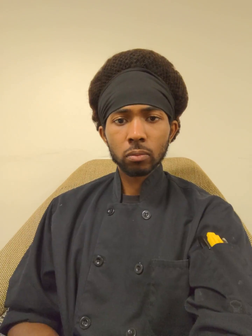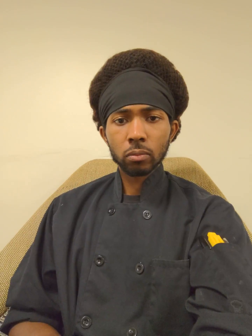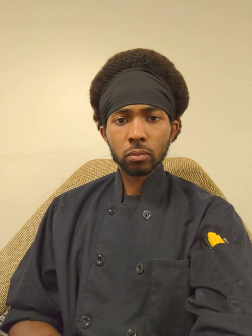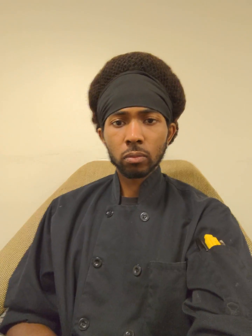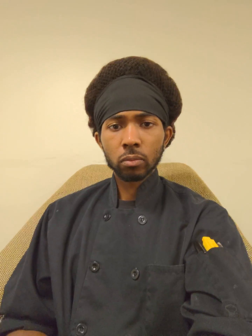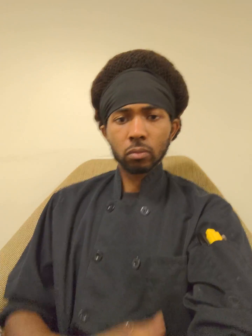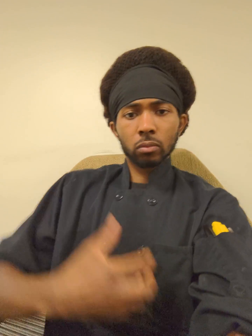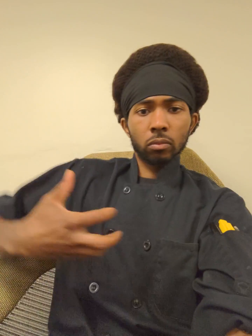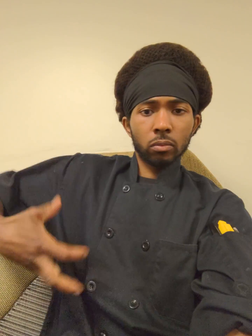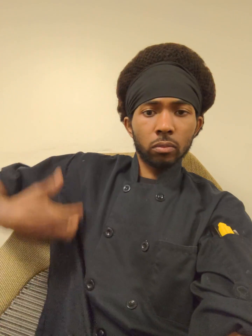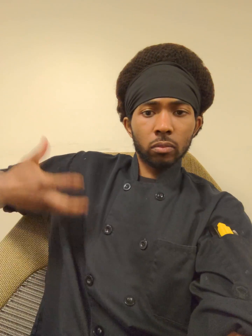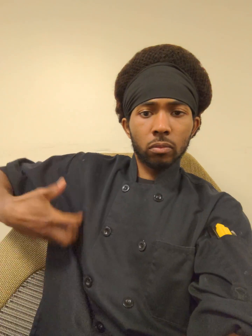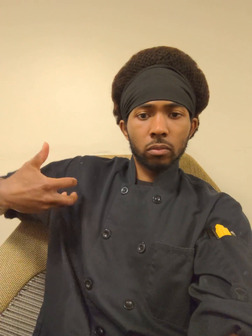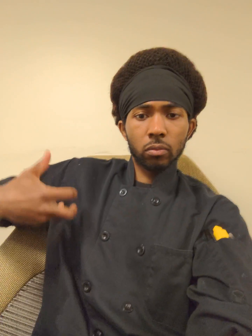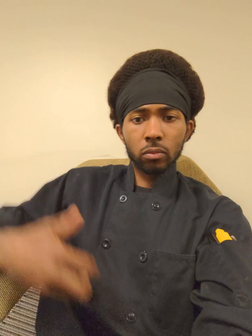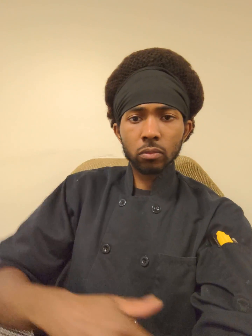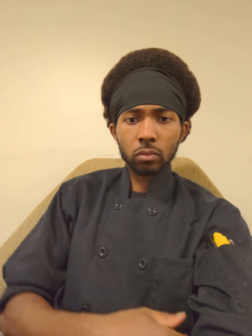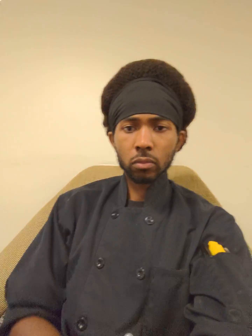monkey